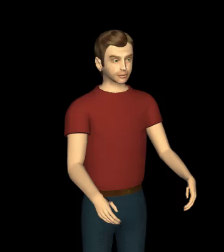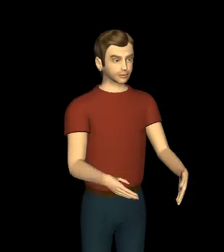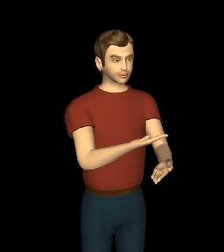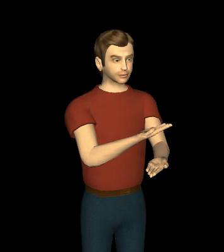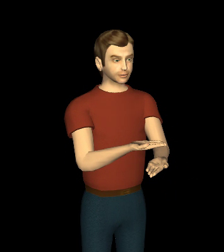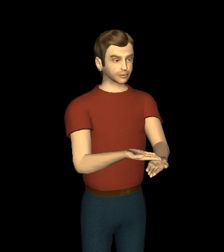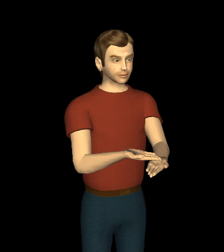يثبت